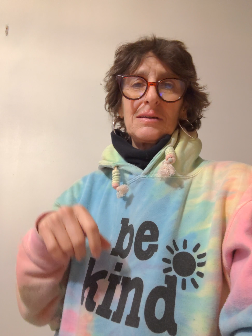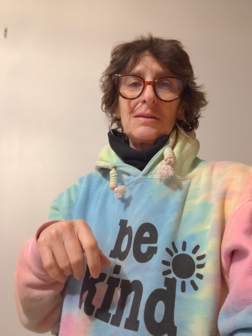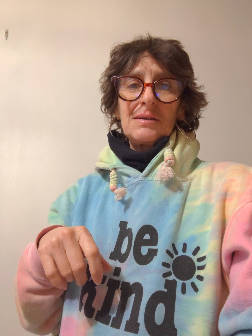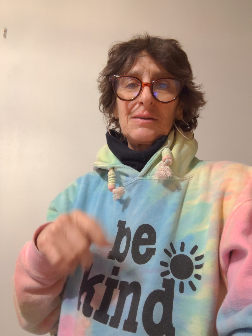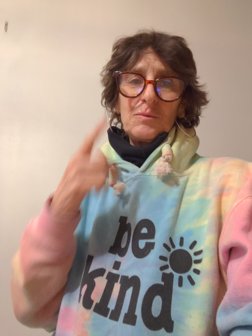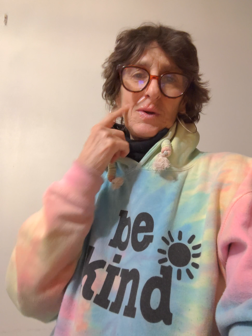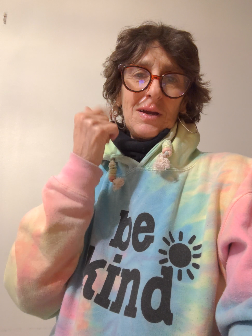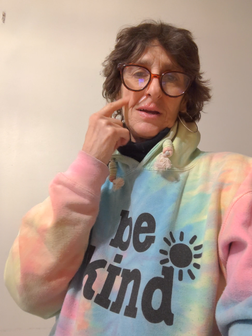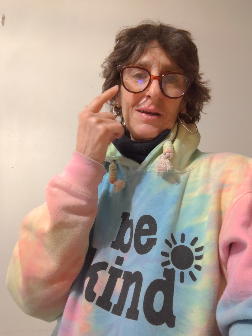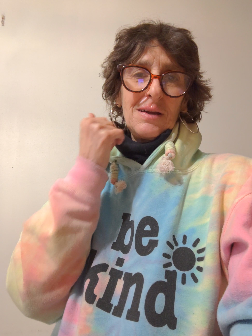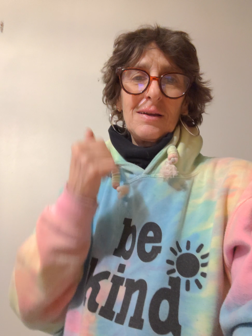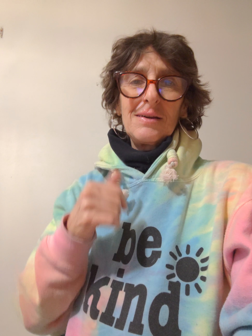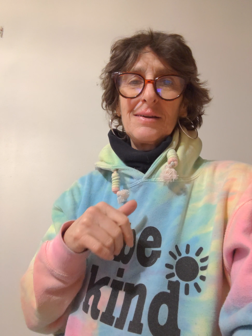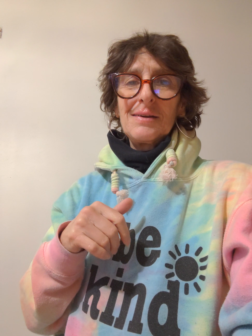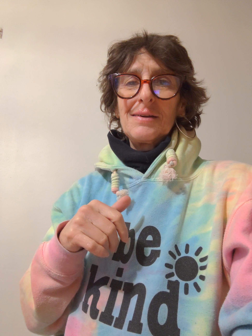cry